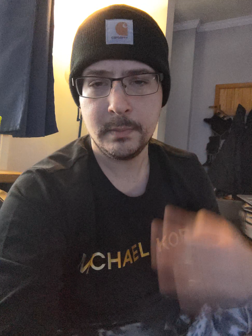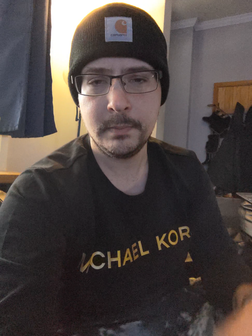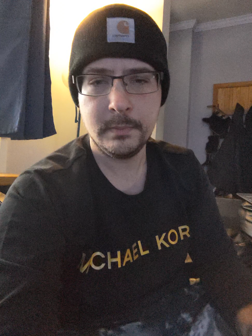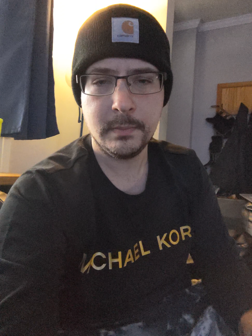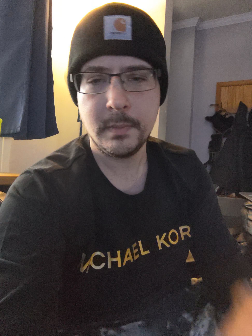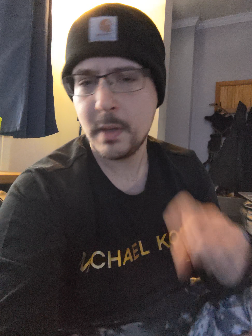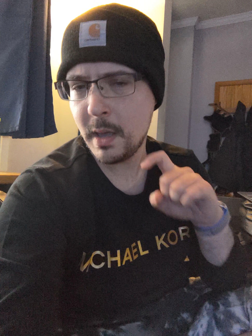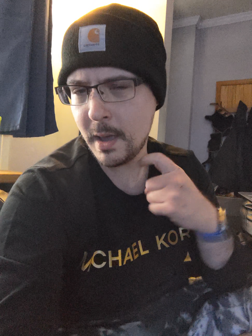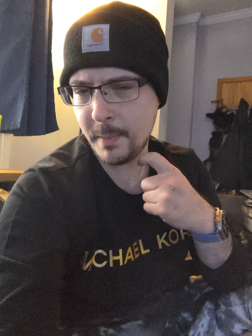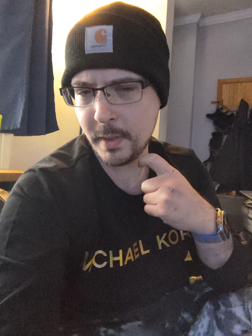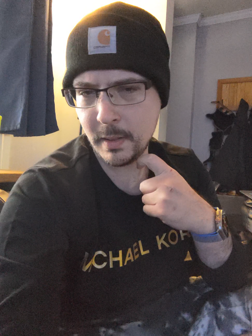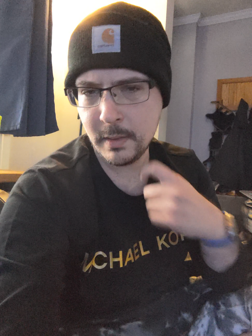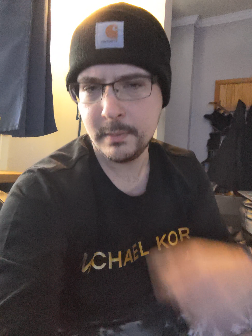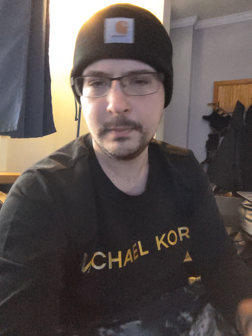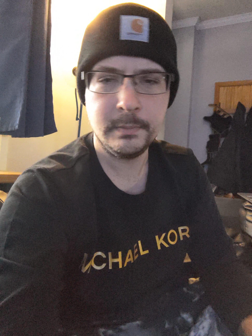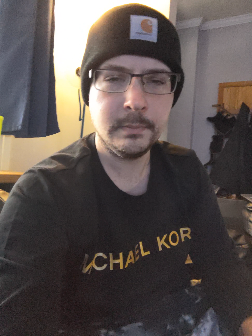apple